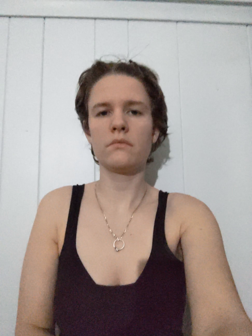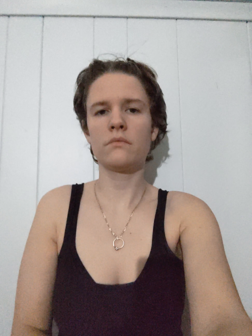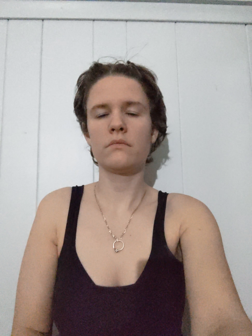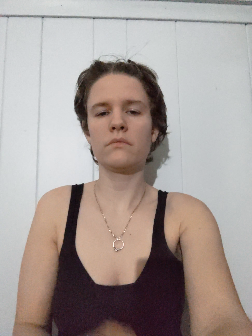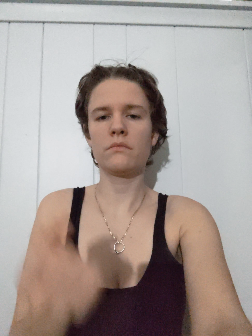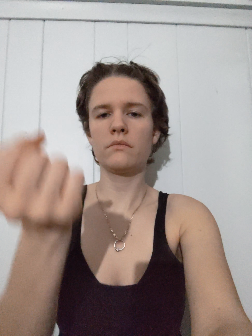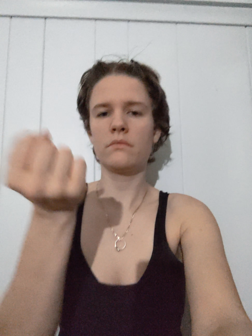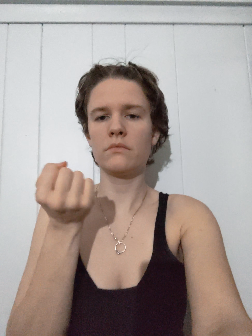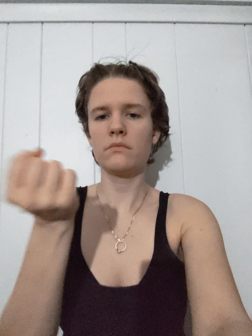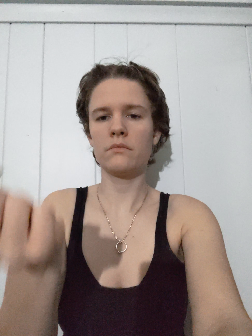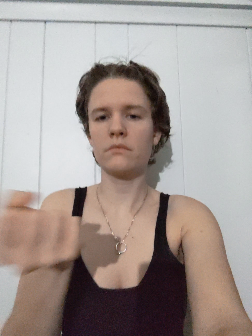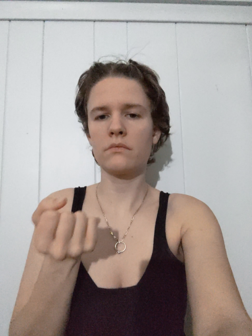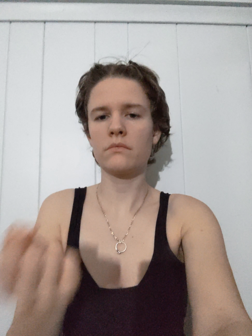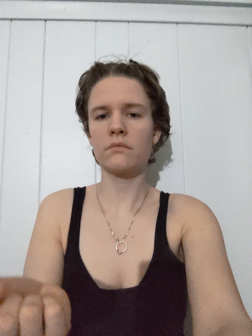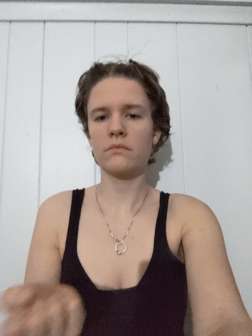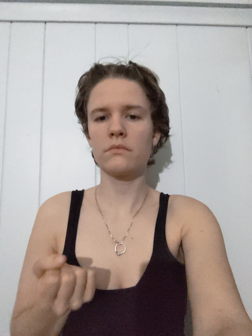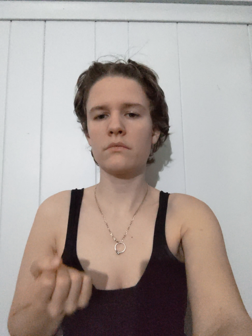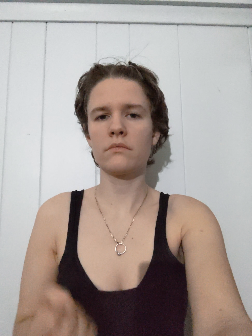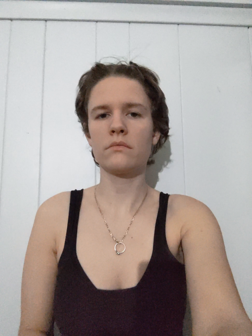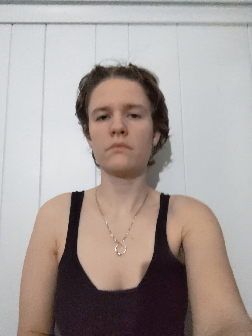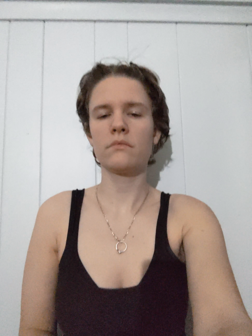drawer